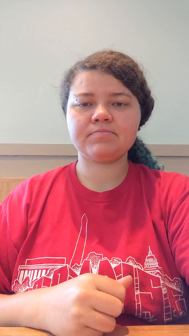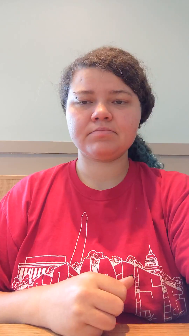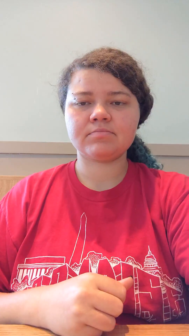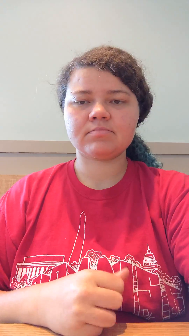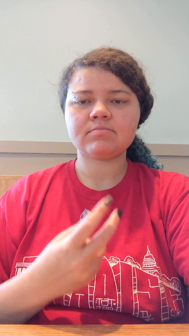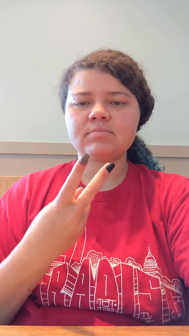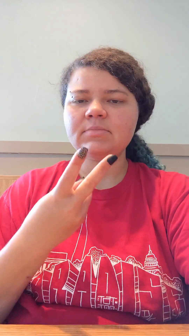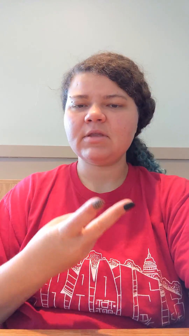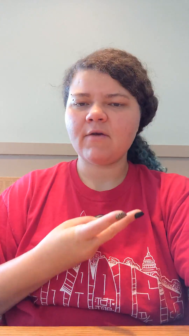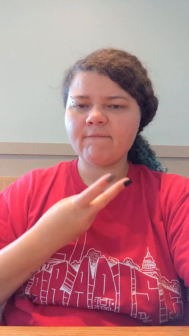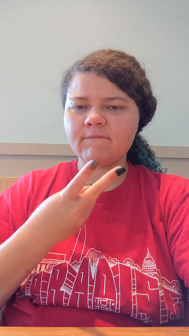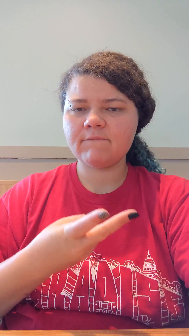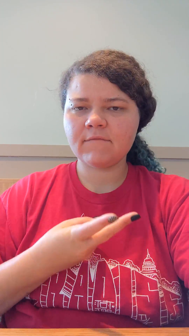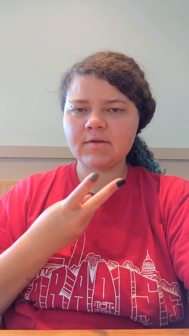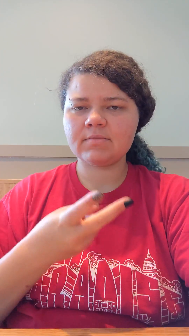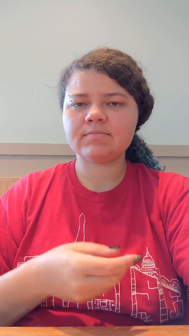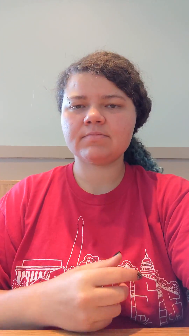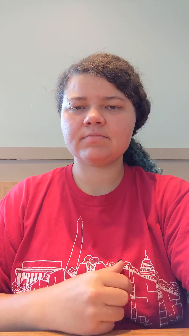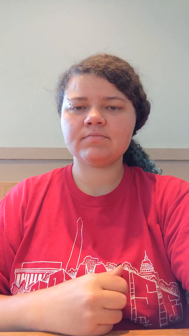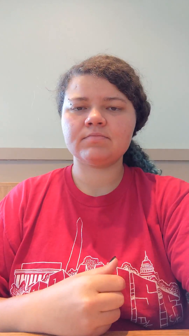careful